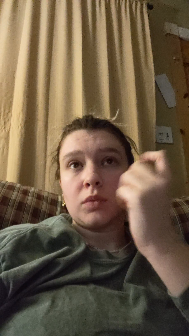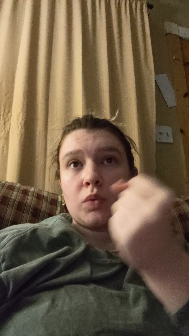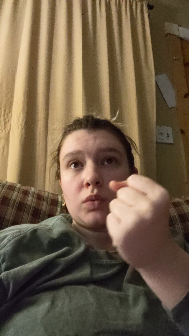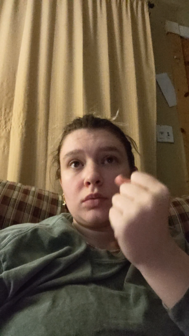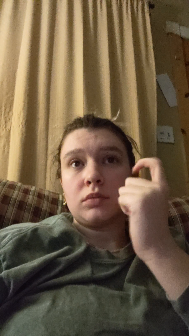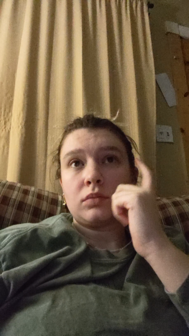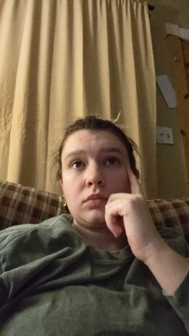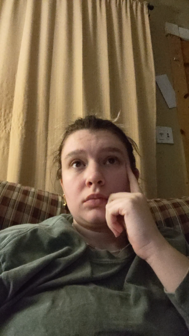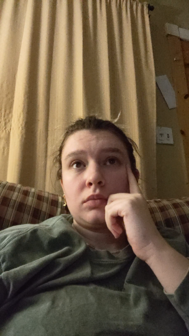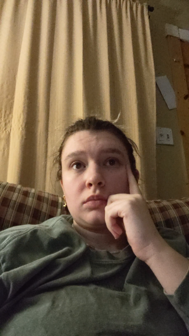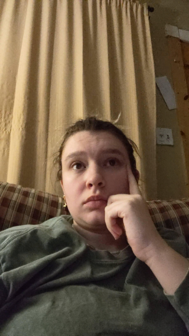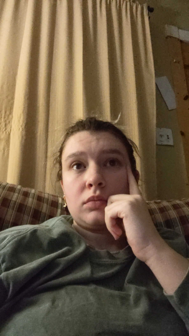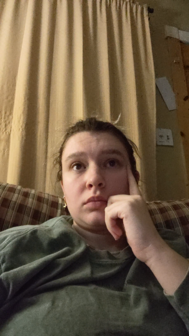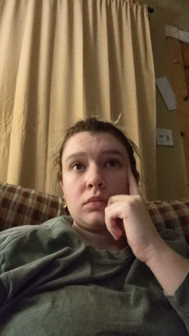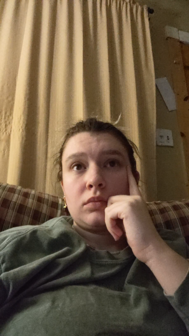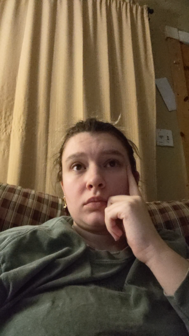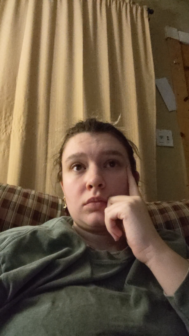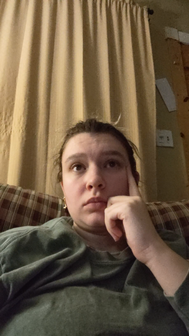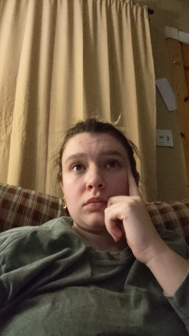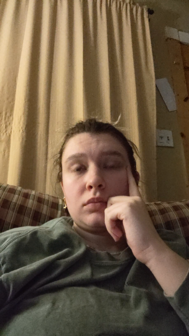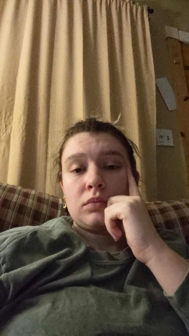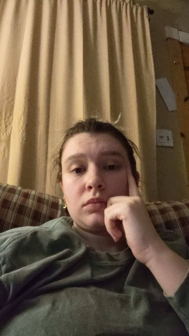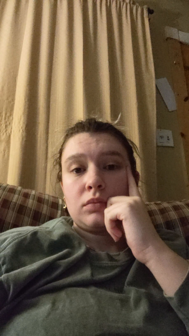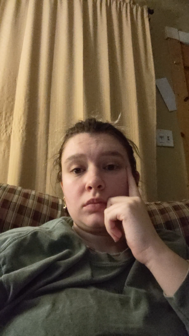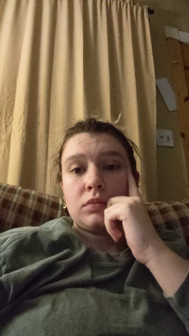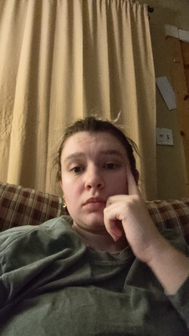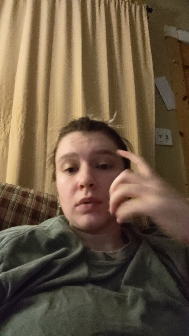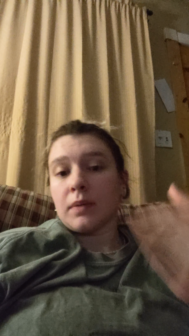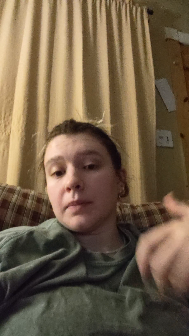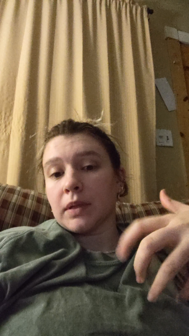monkey